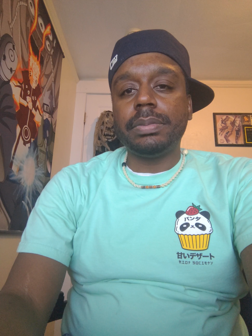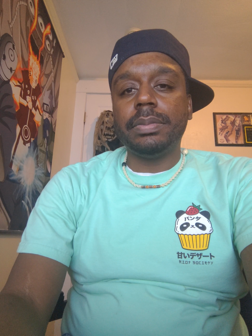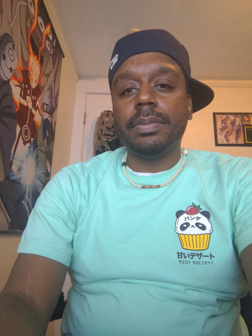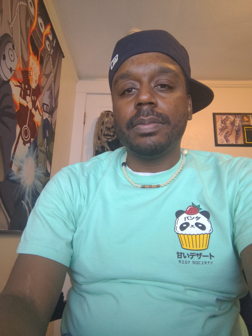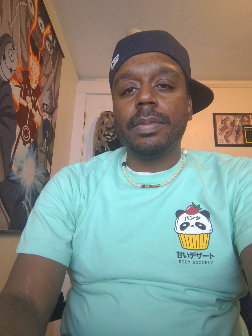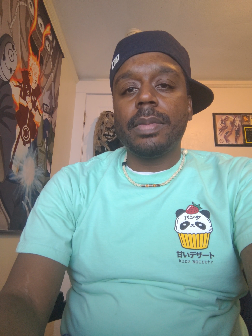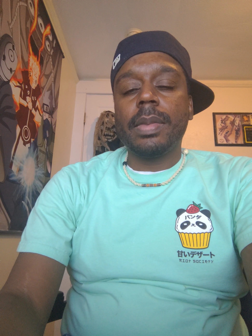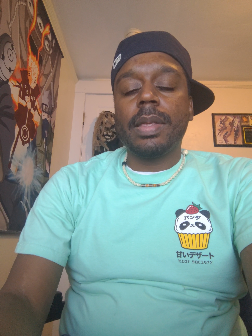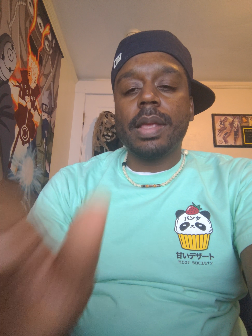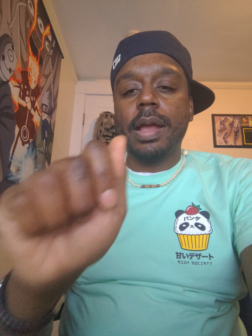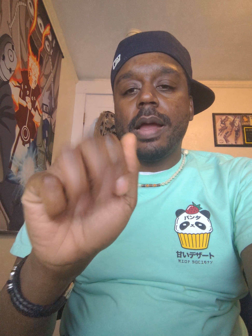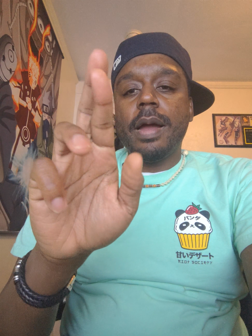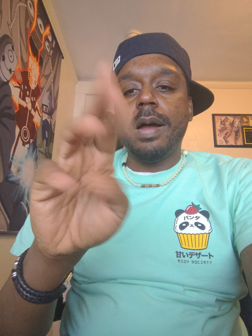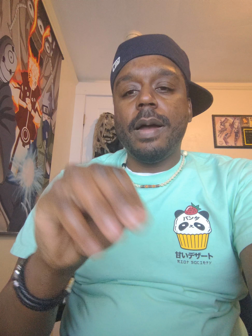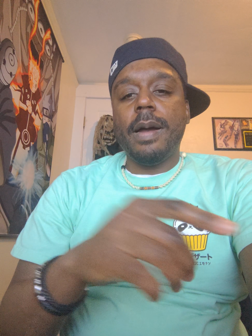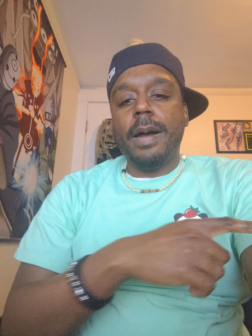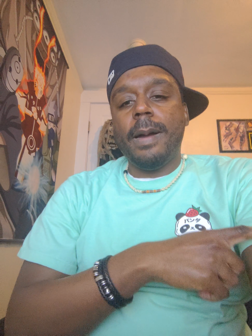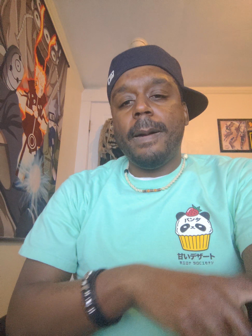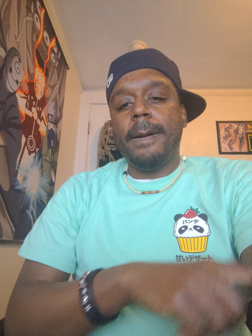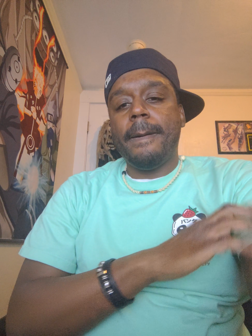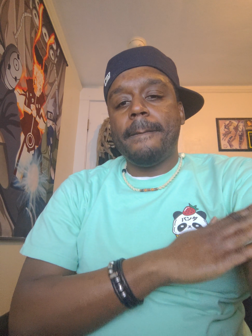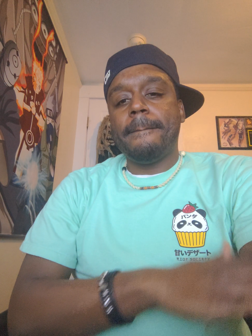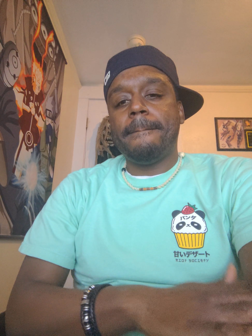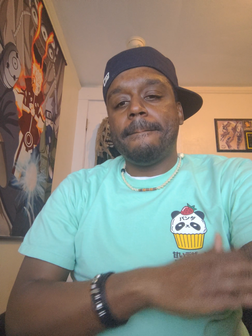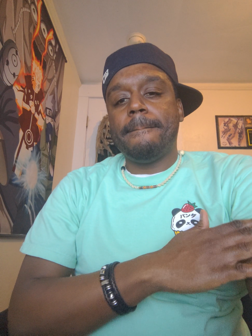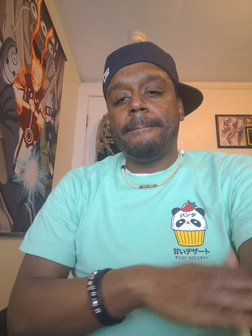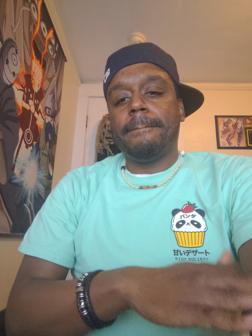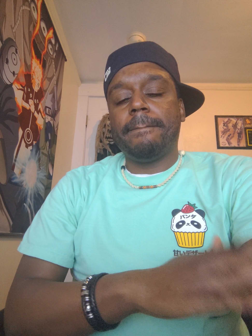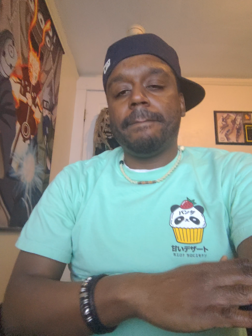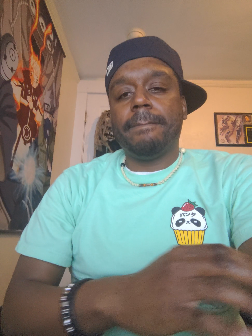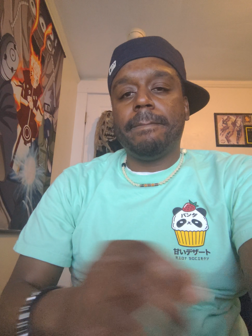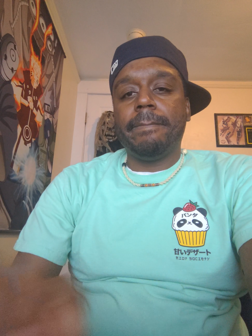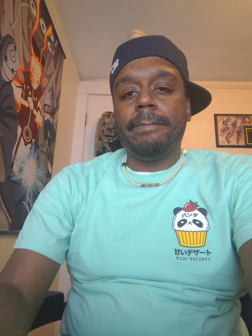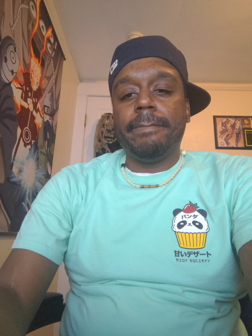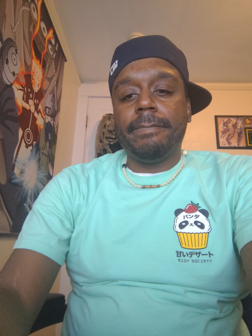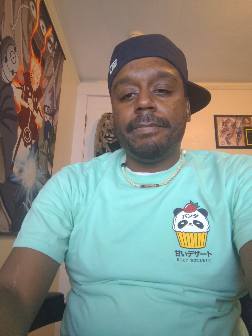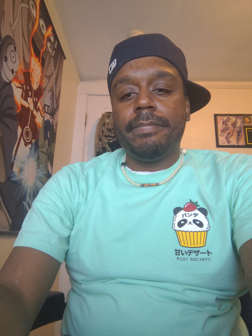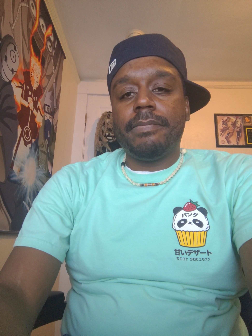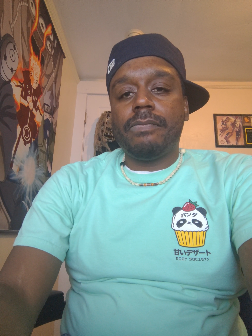arm